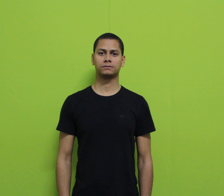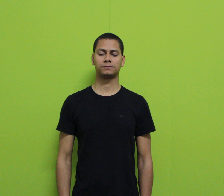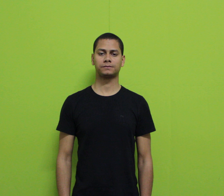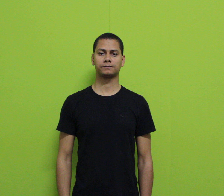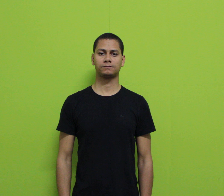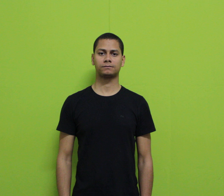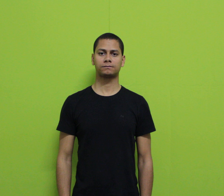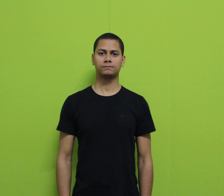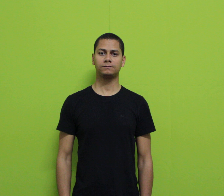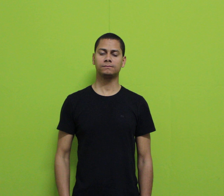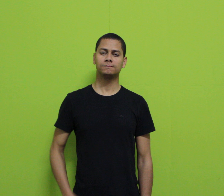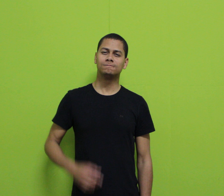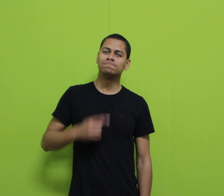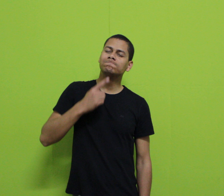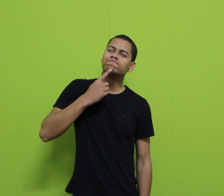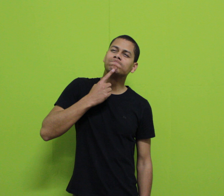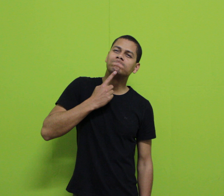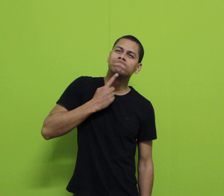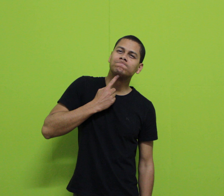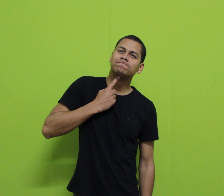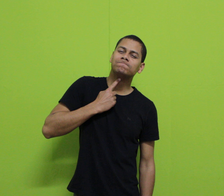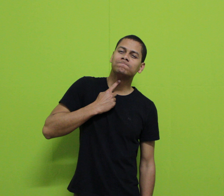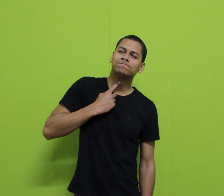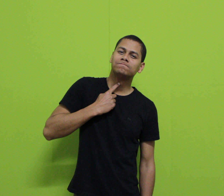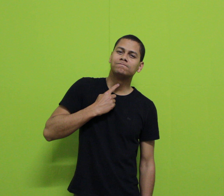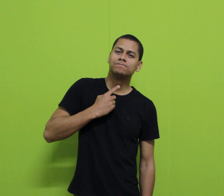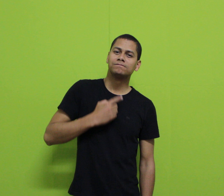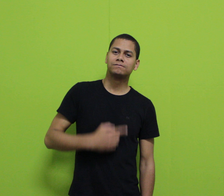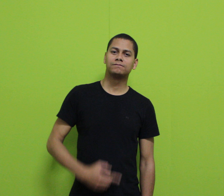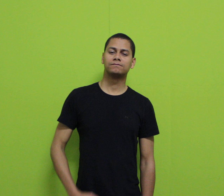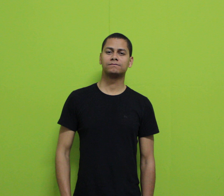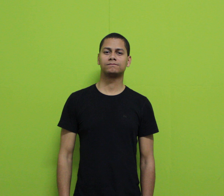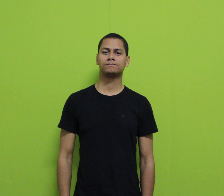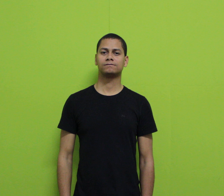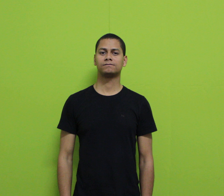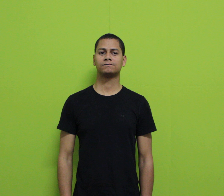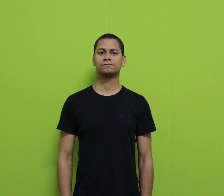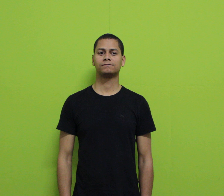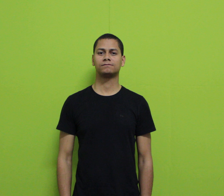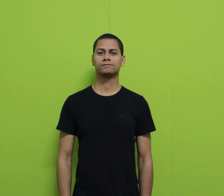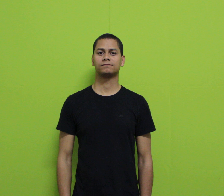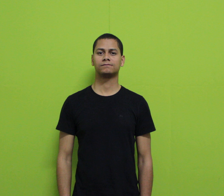vontade